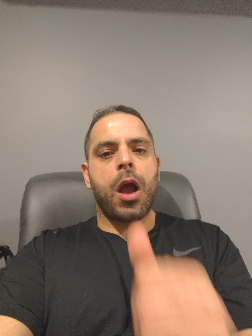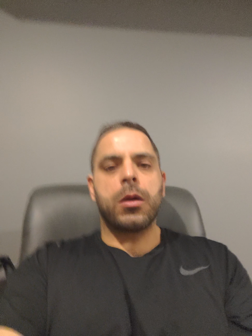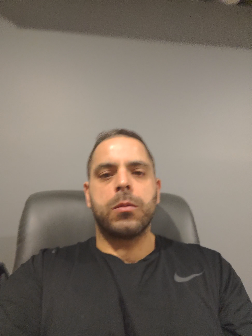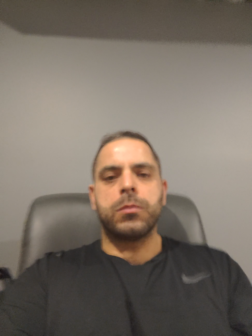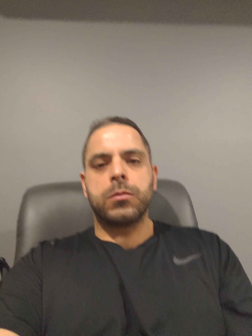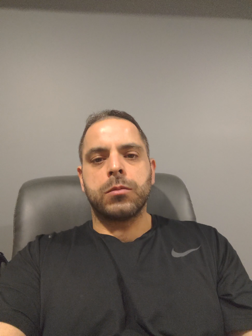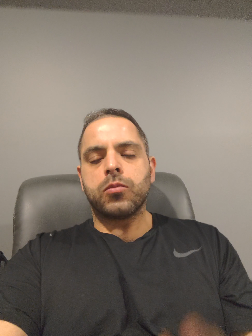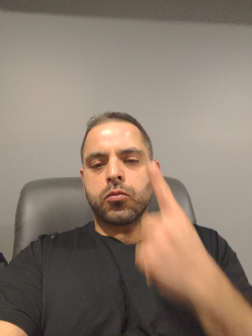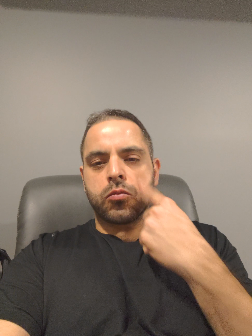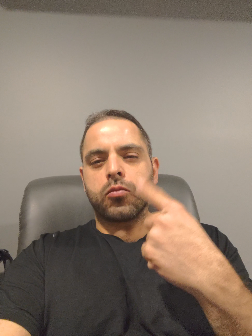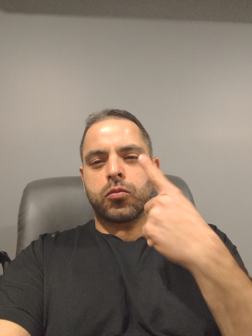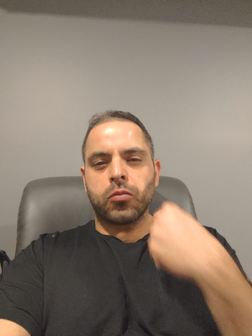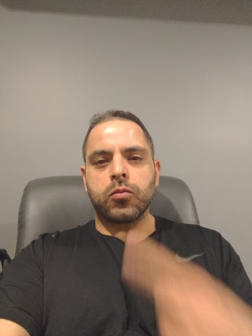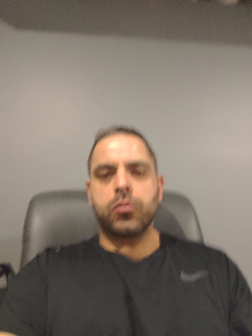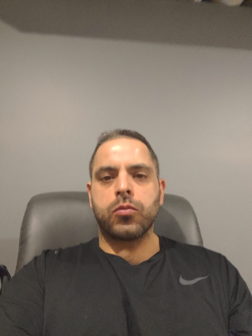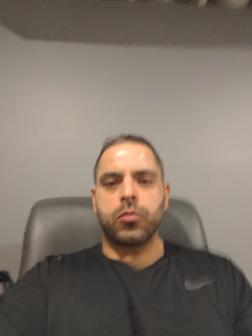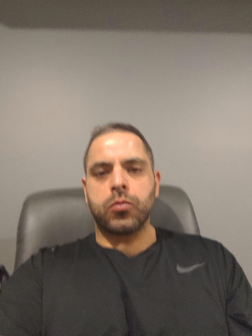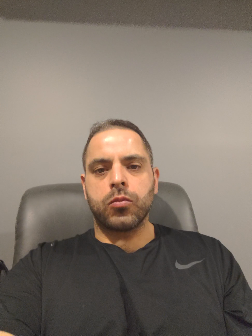cry